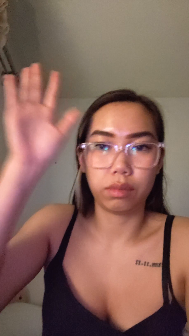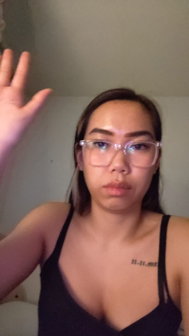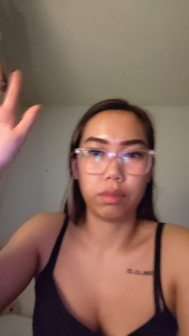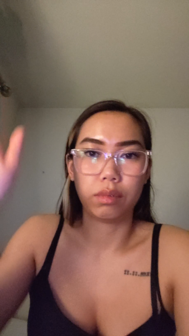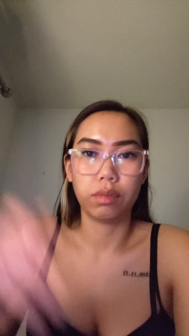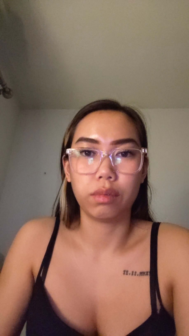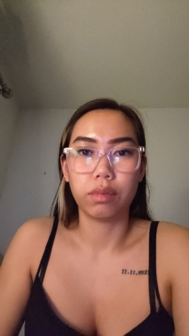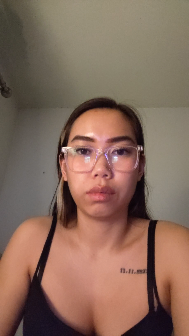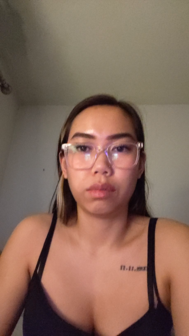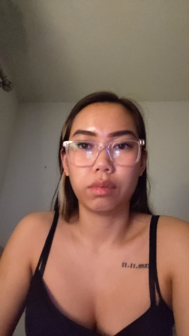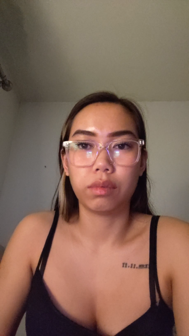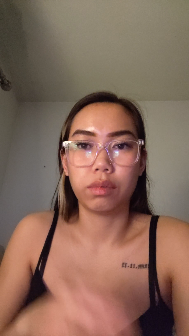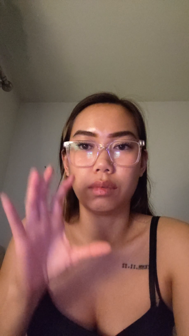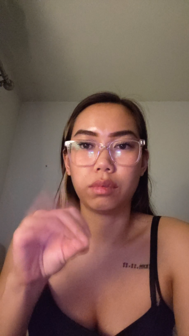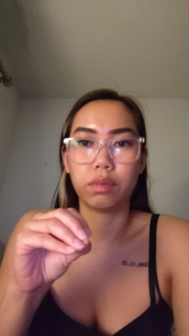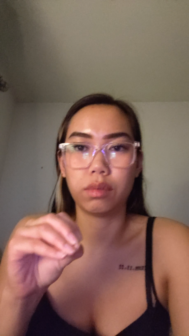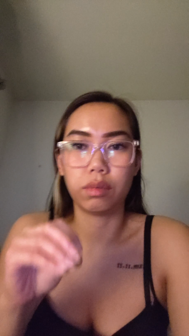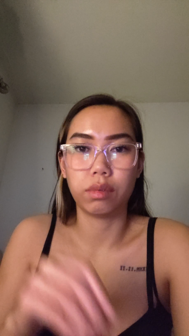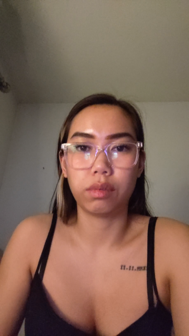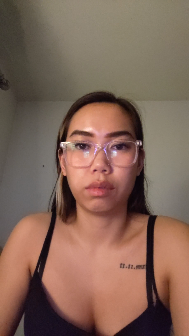bite